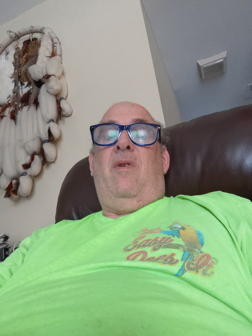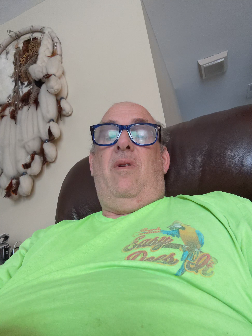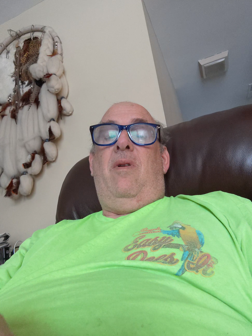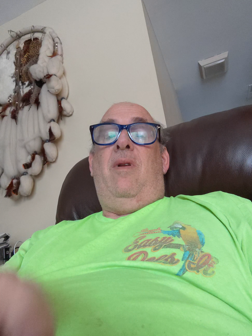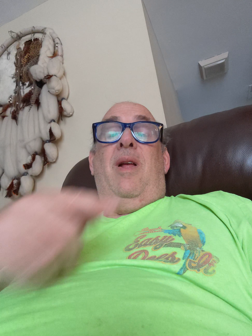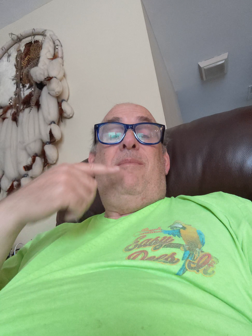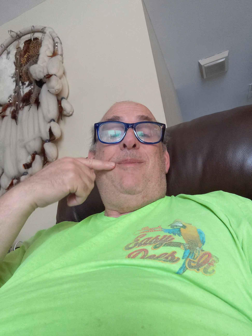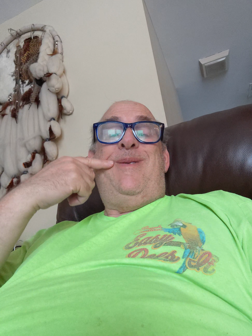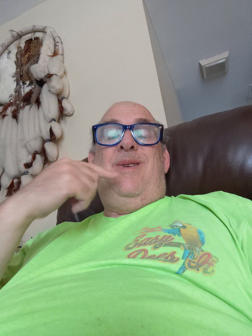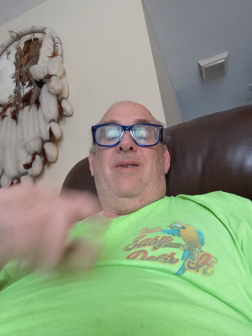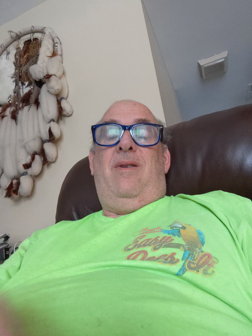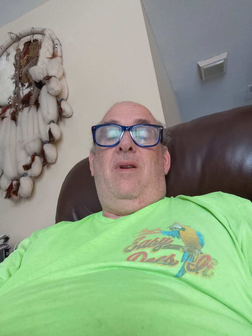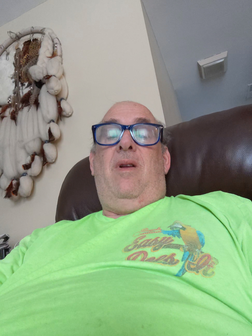smile